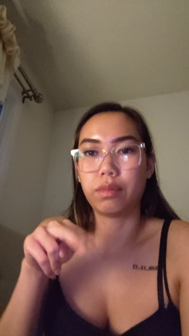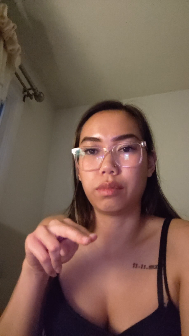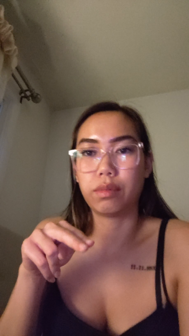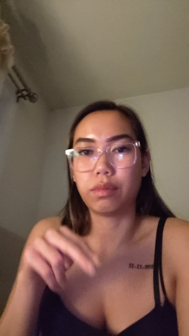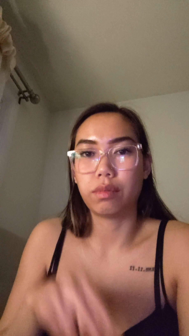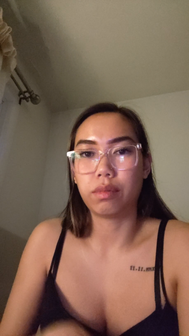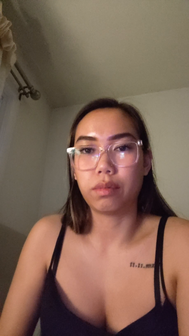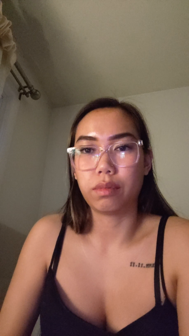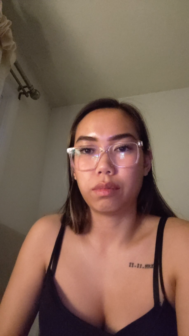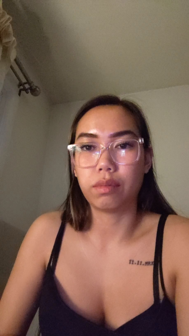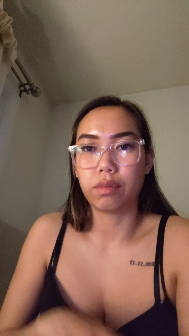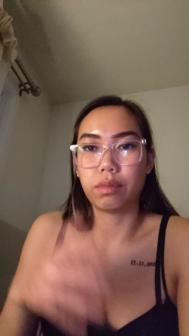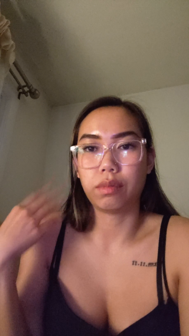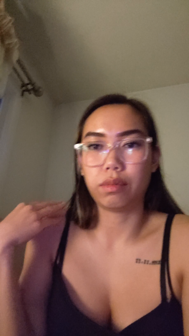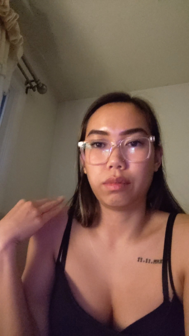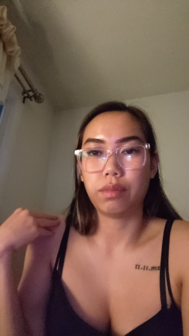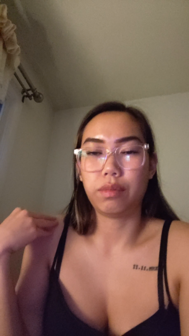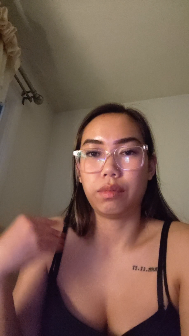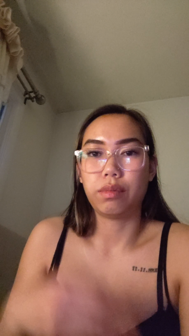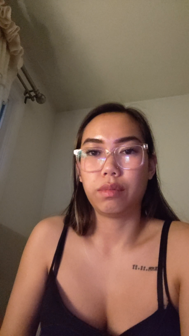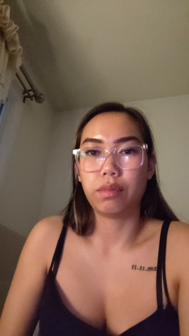shoulder